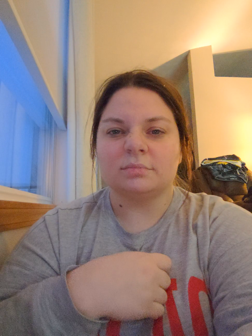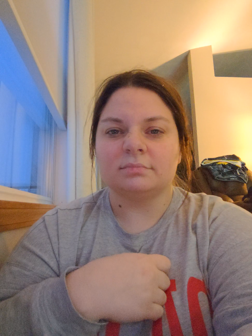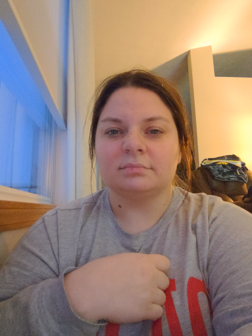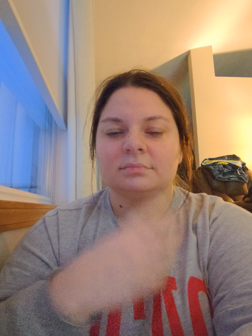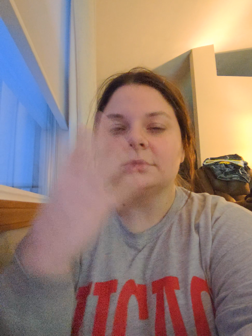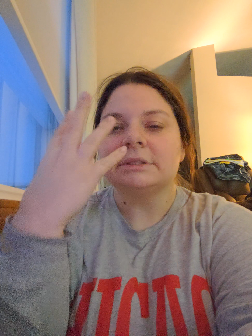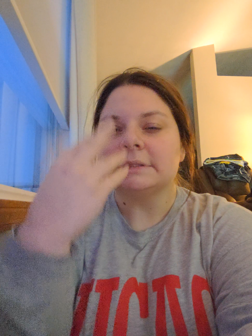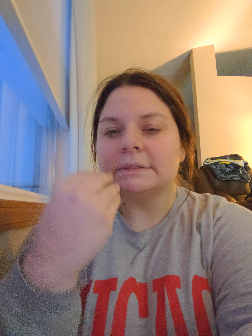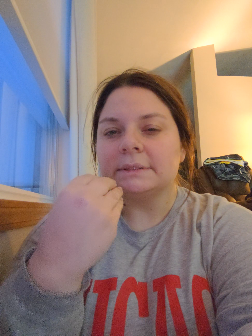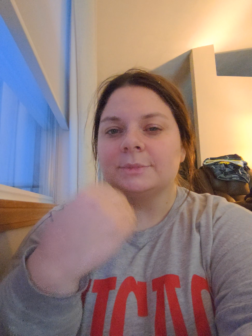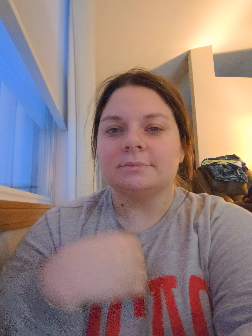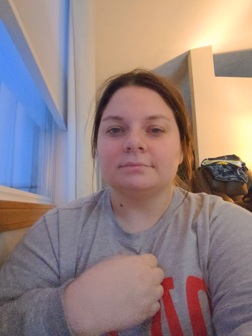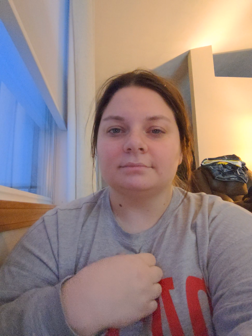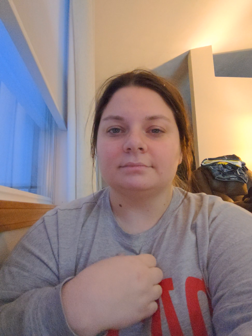sleep